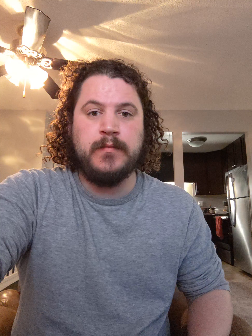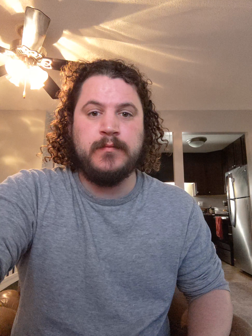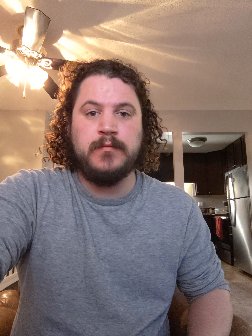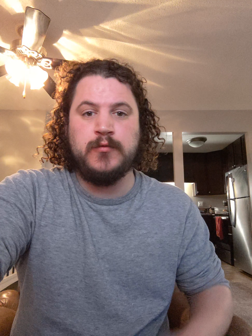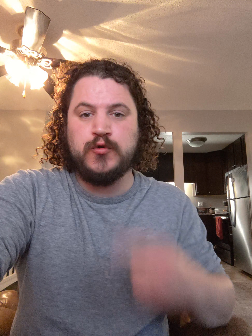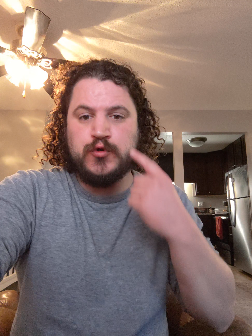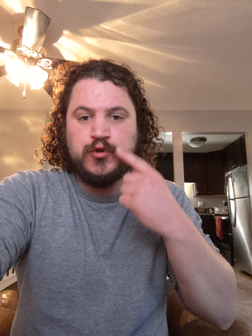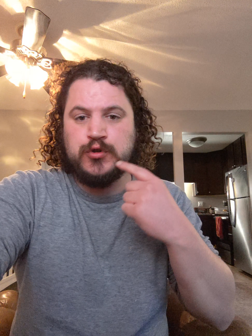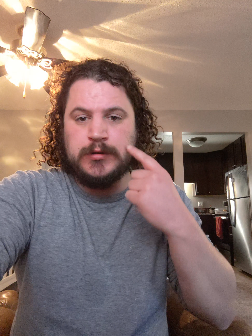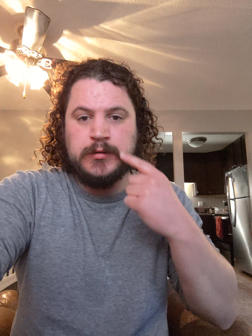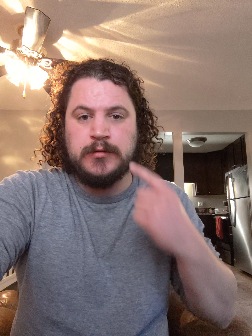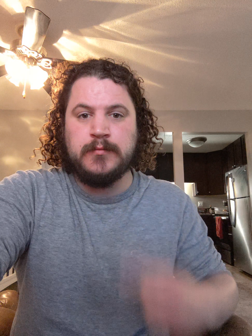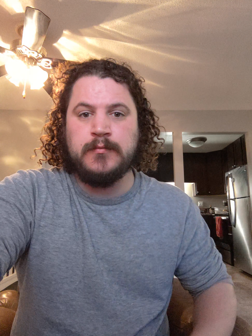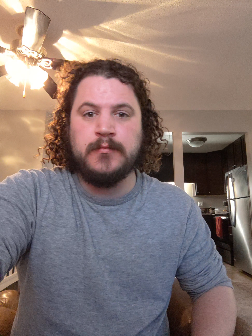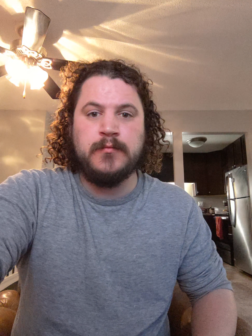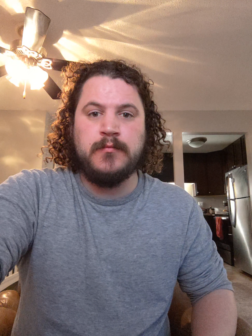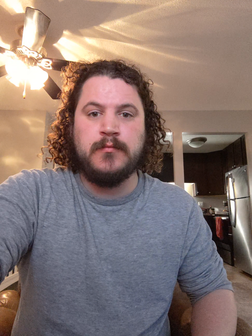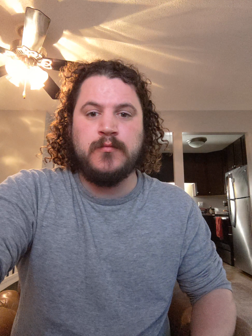cheek